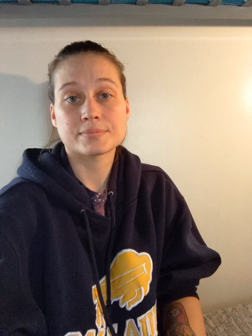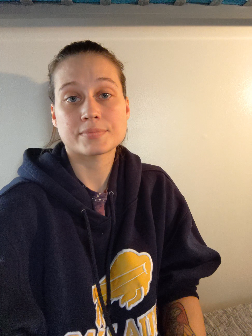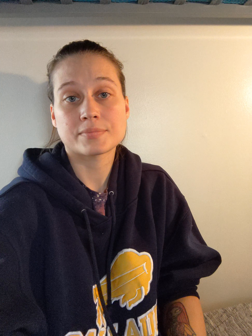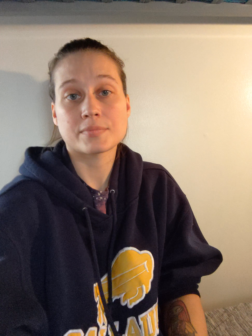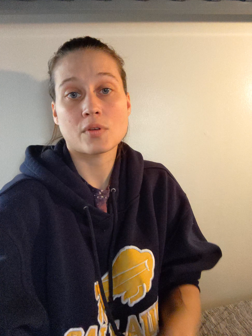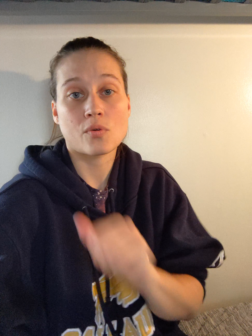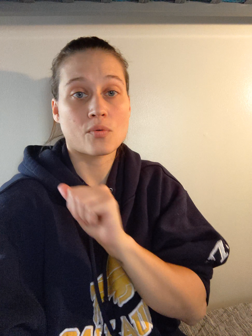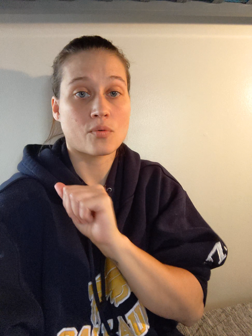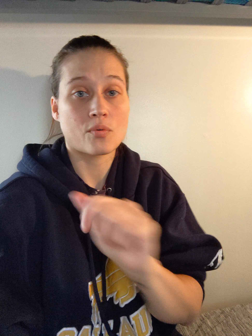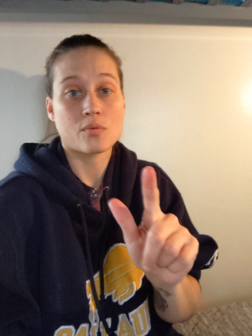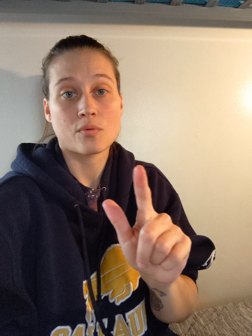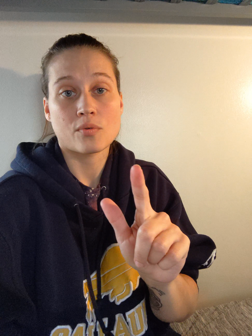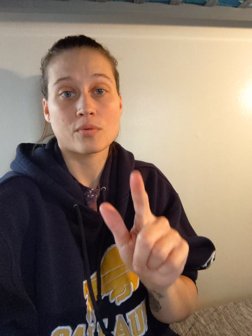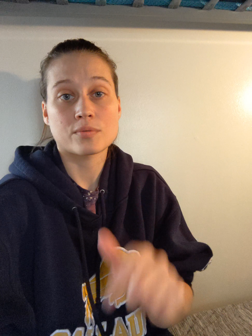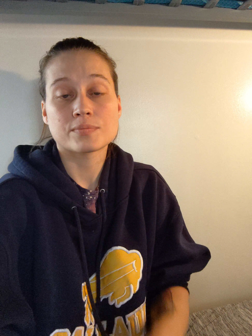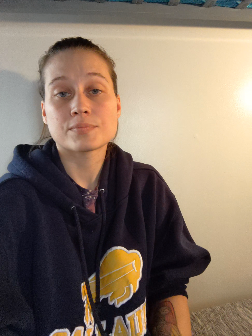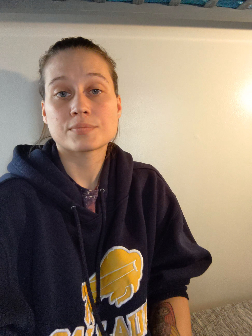all